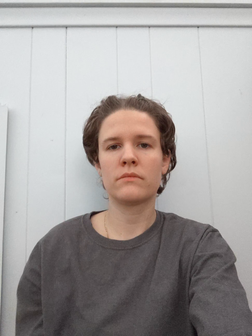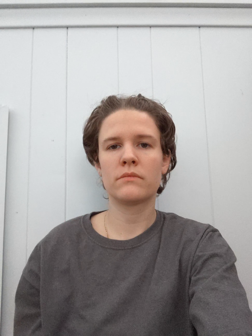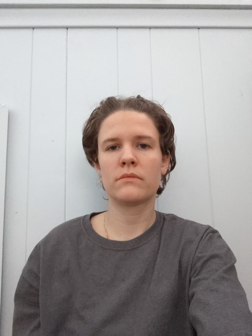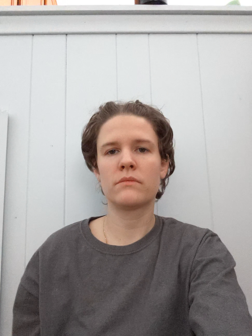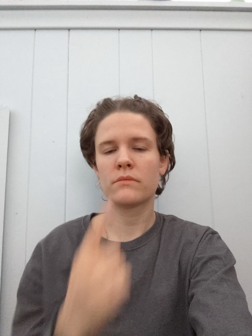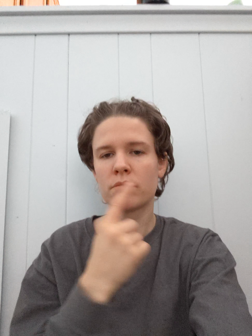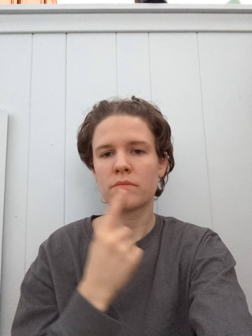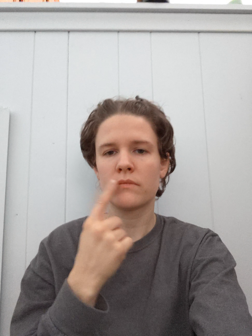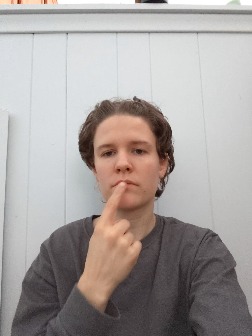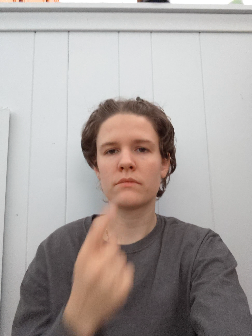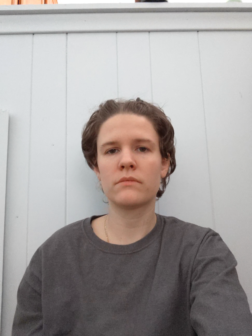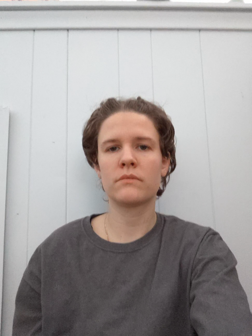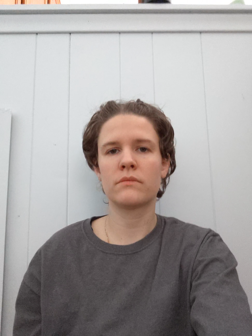mouth